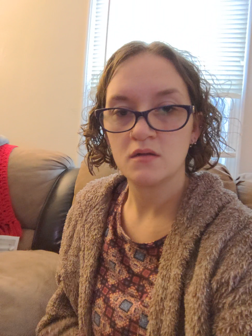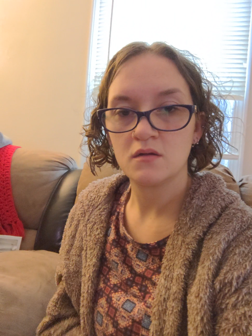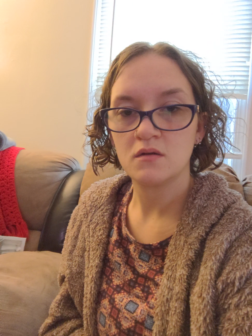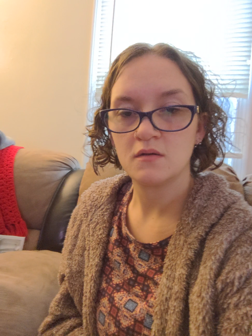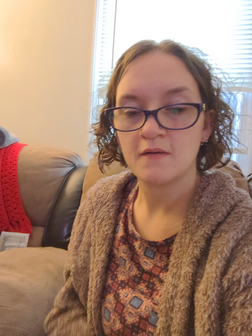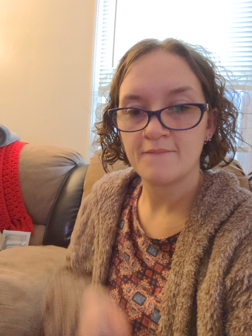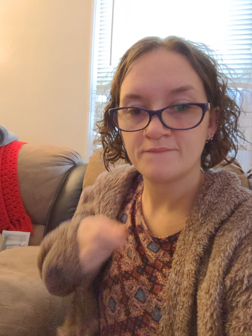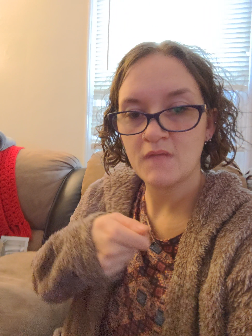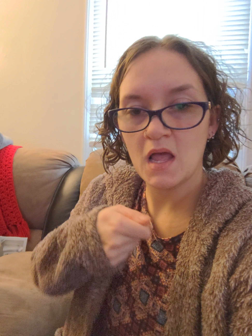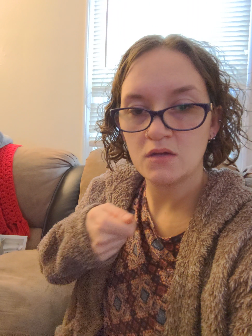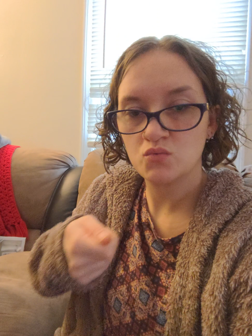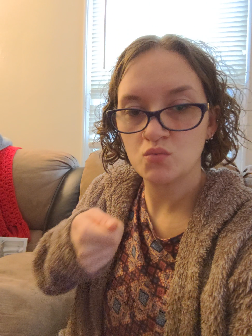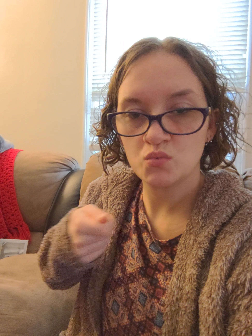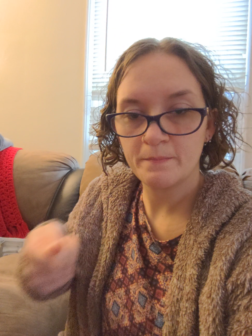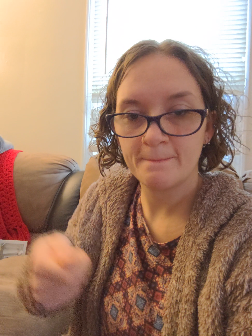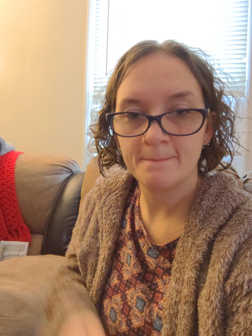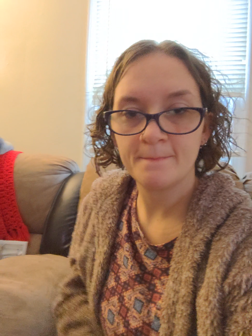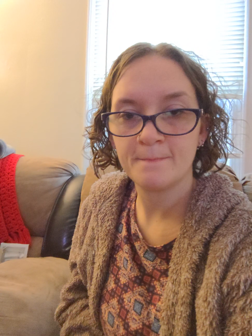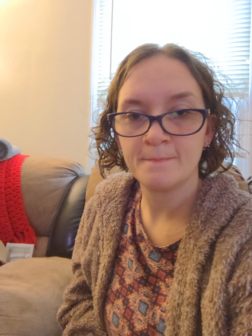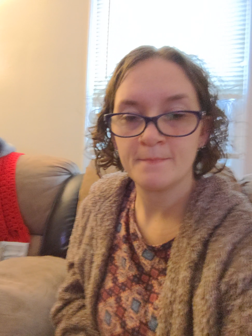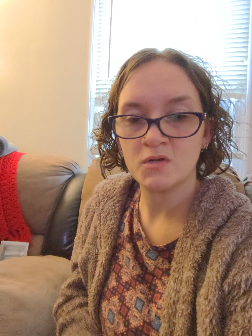vacuum